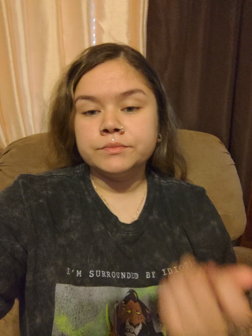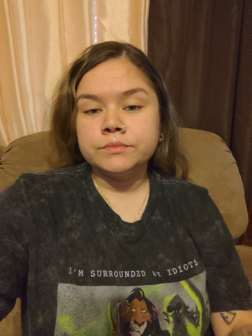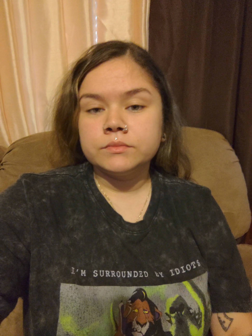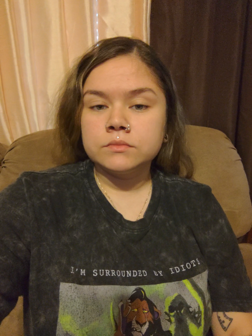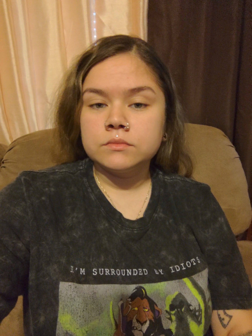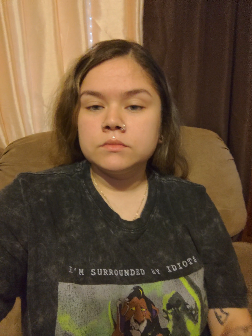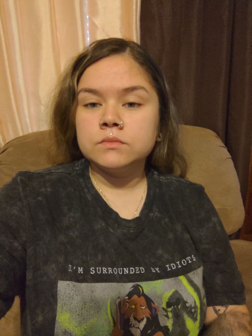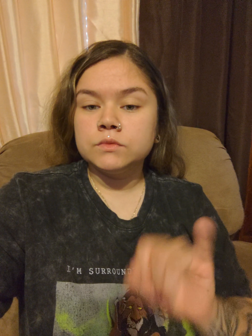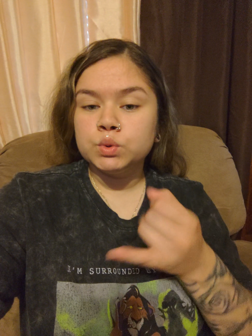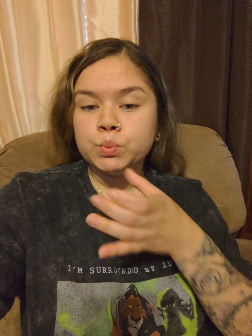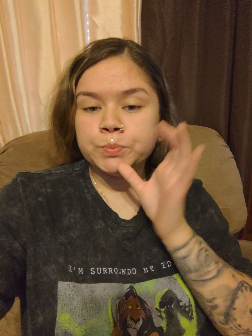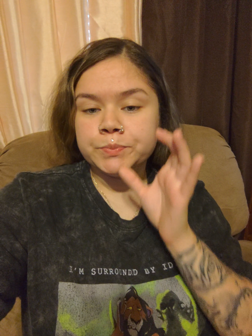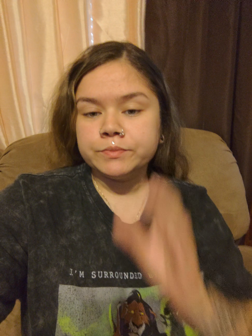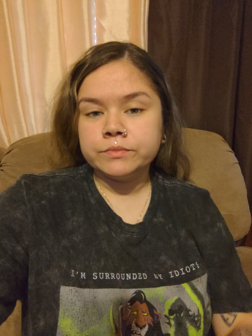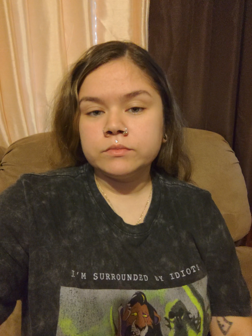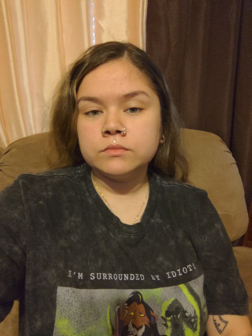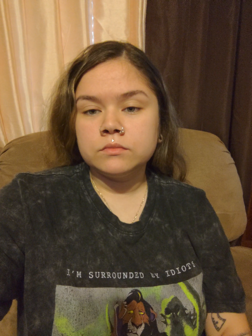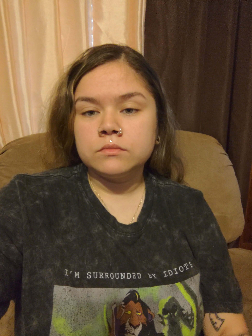juice